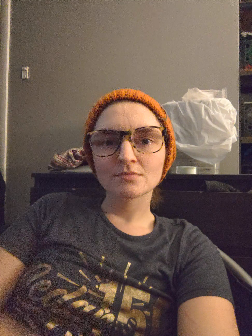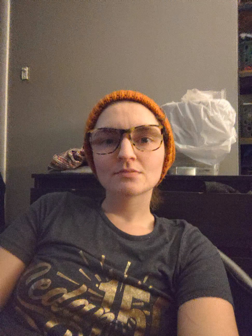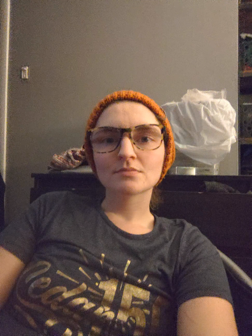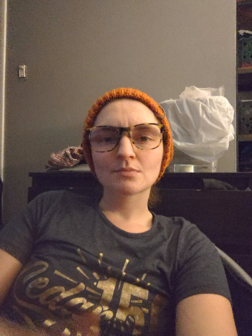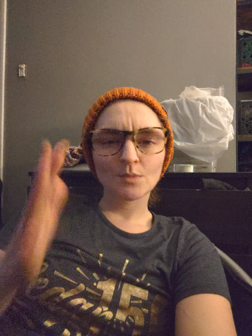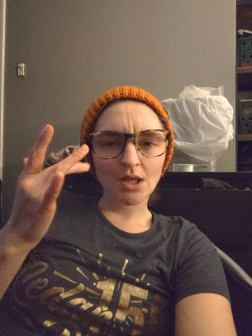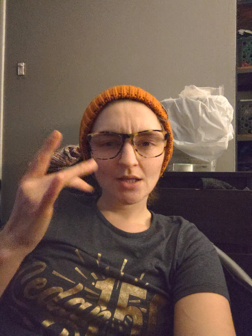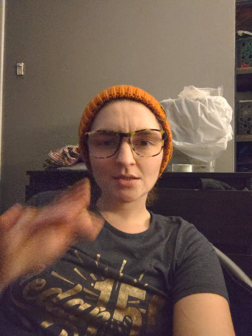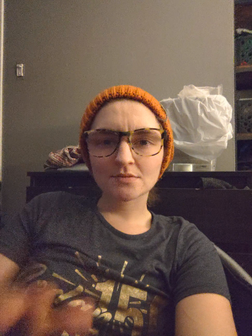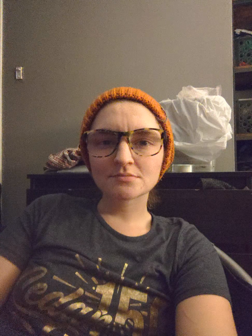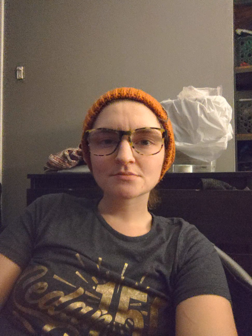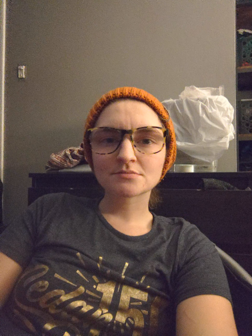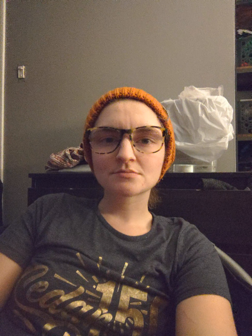why